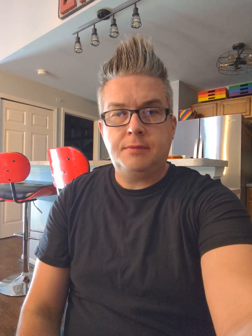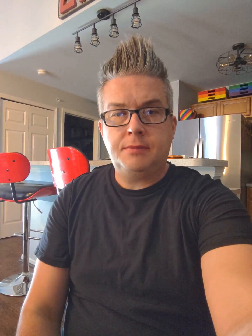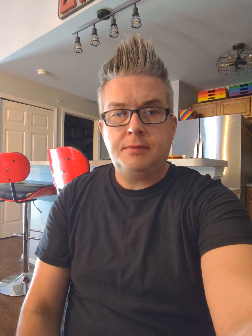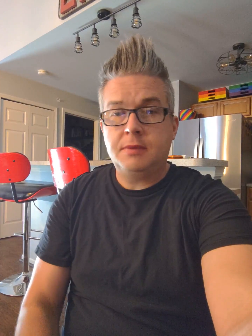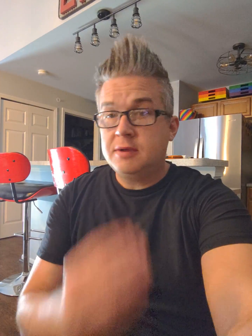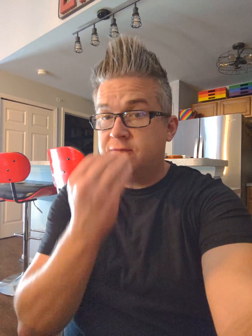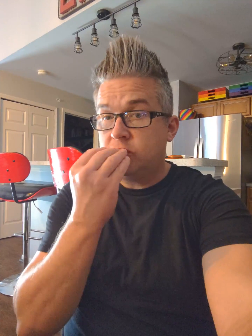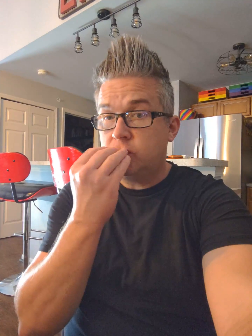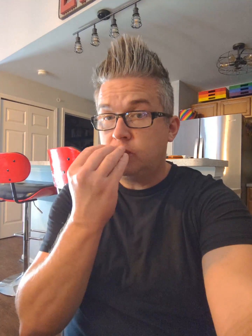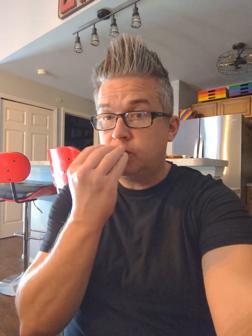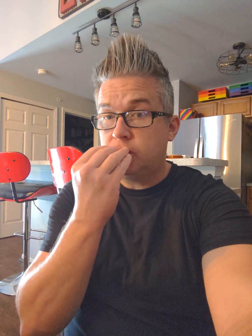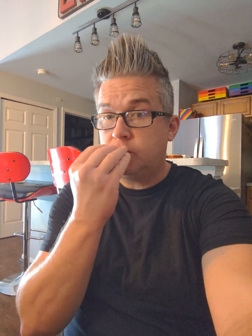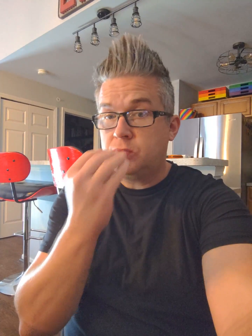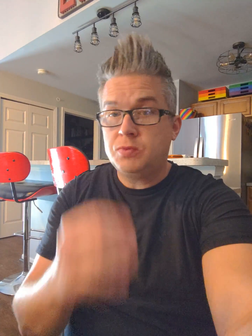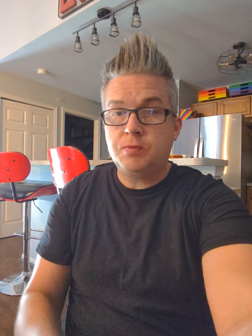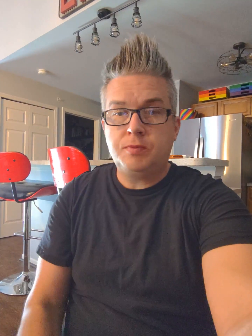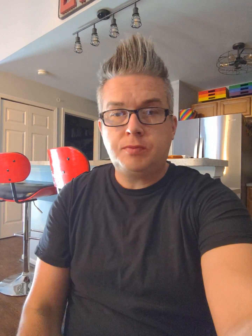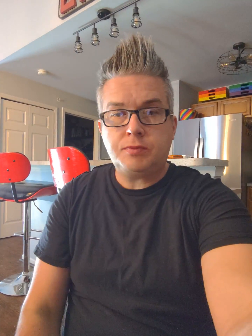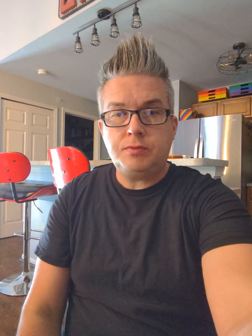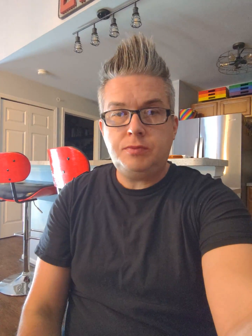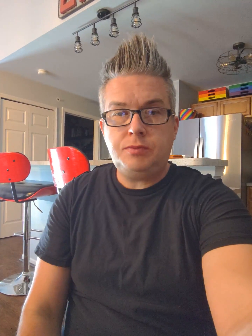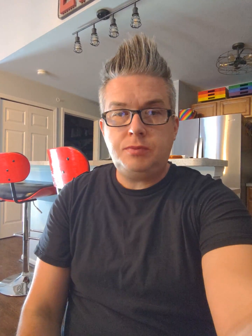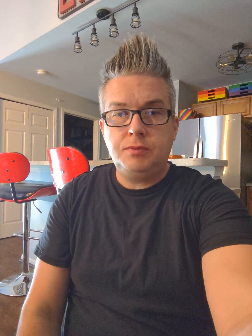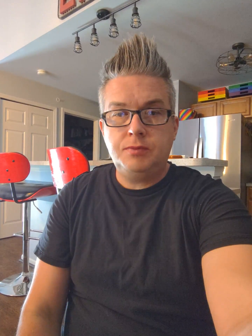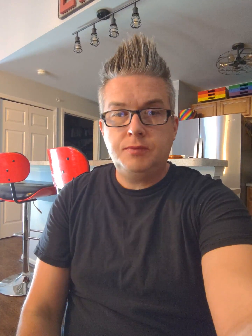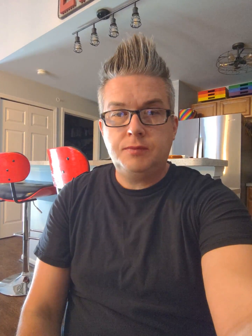eat